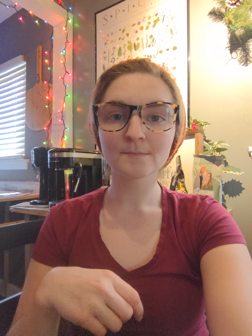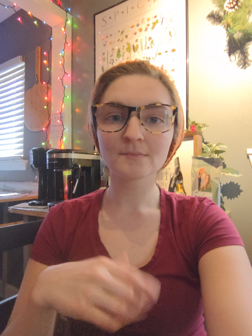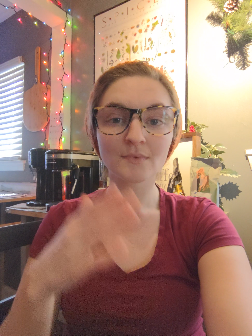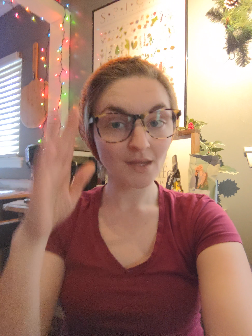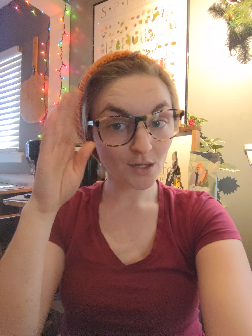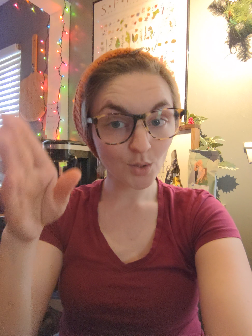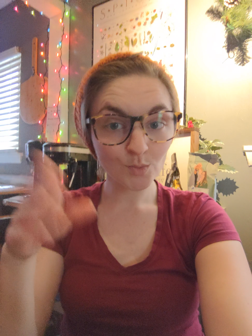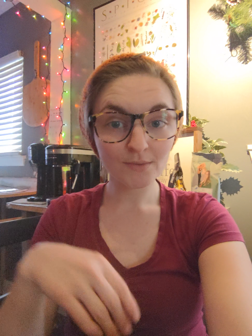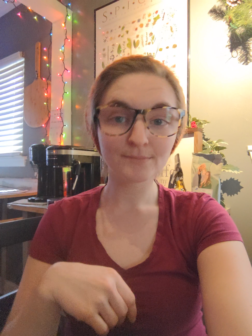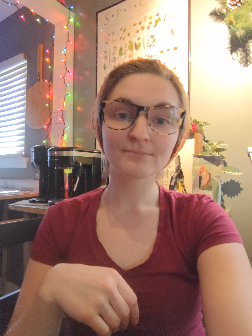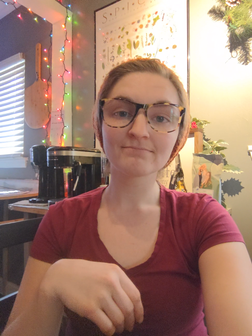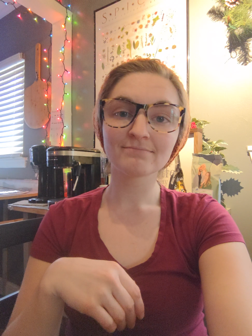hello